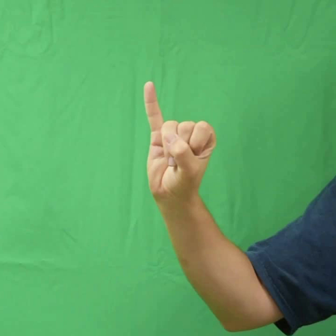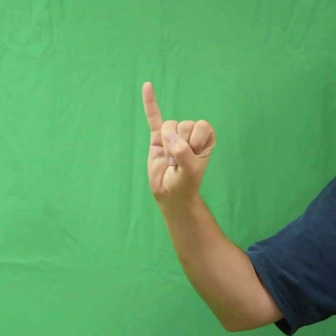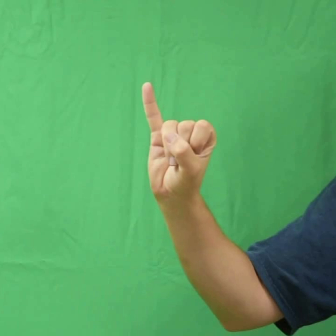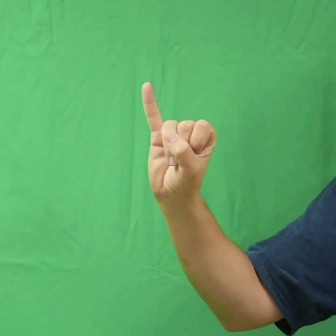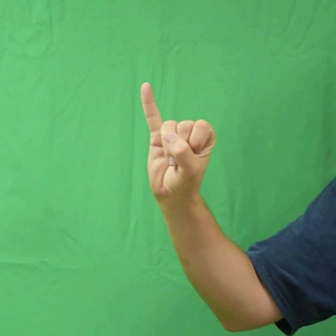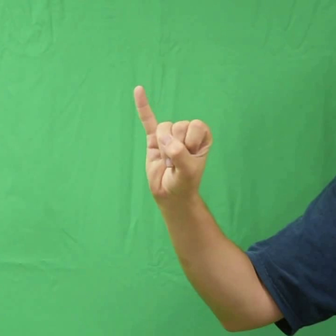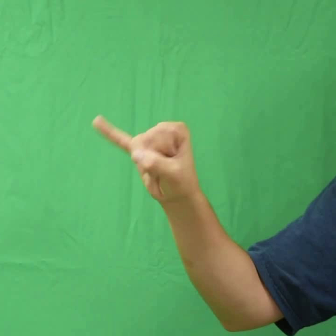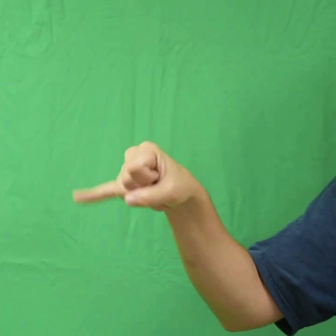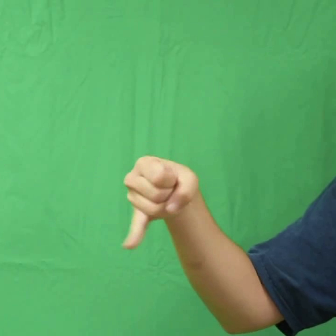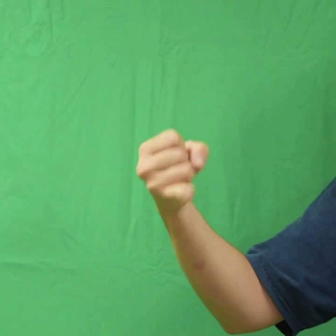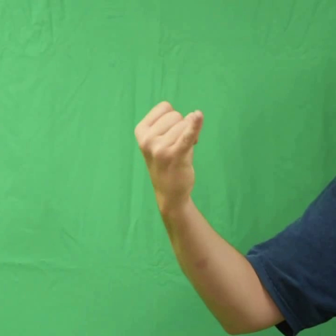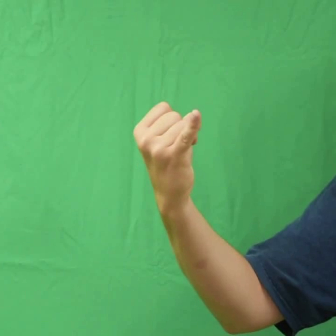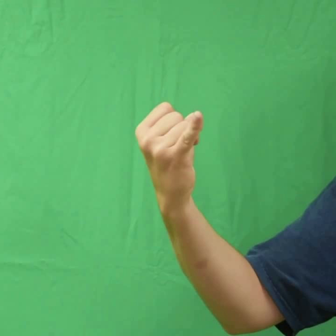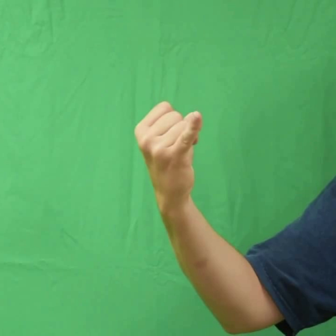J